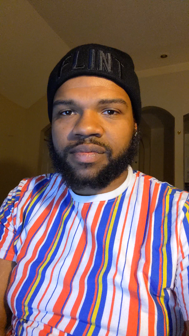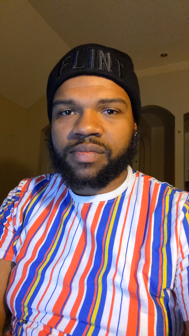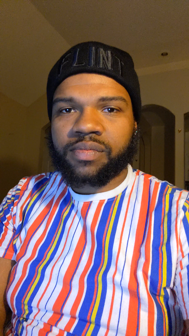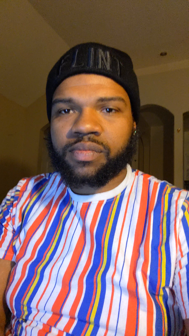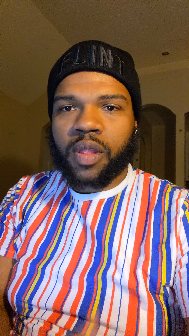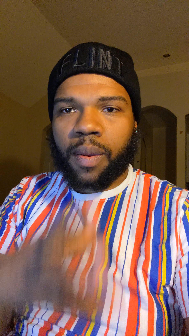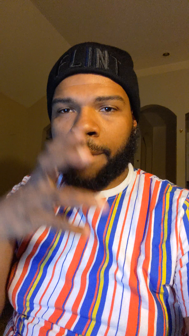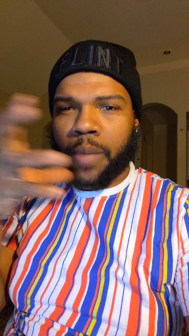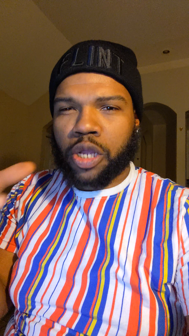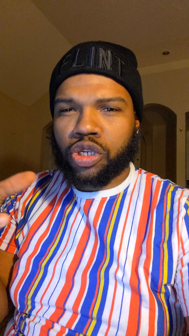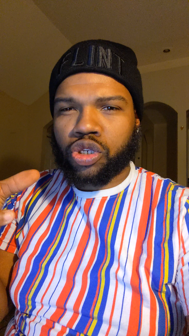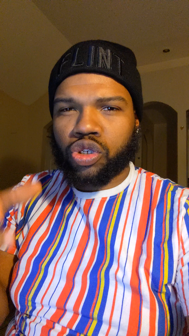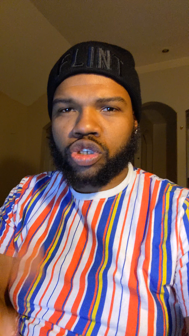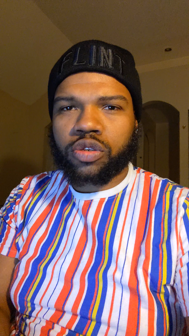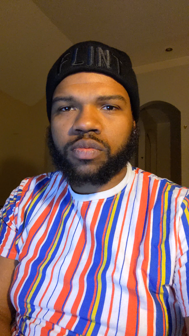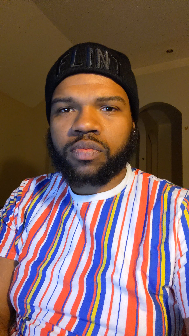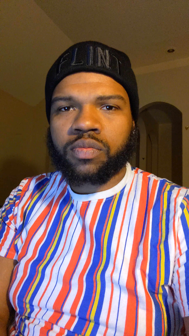much